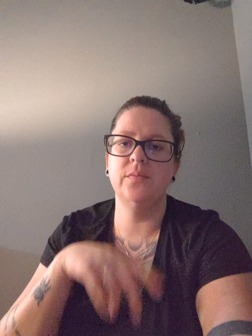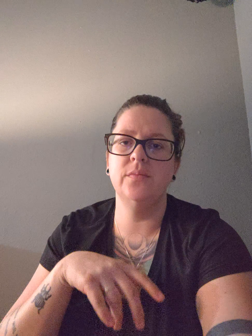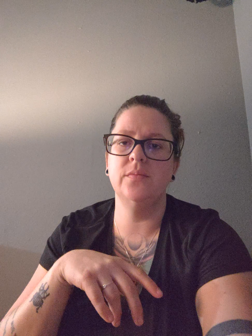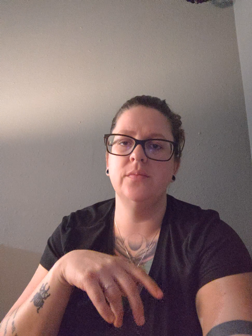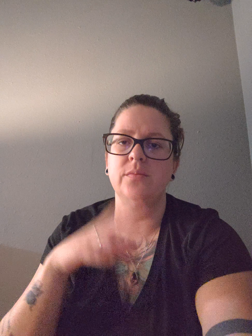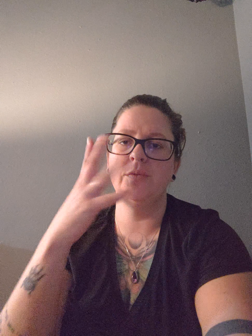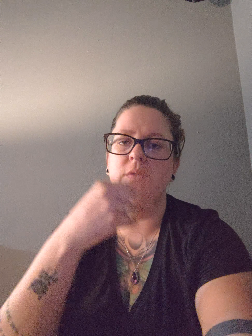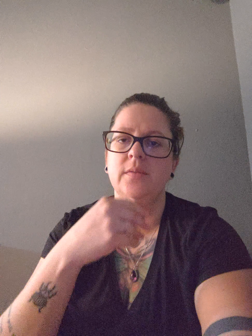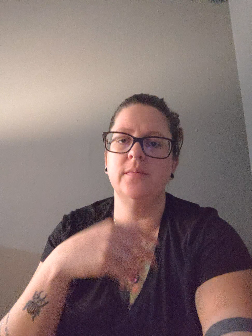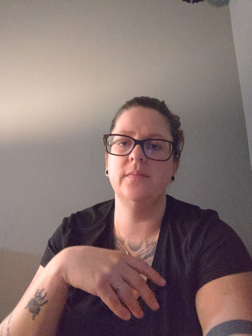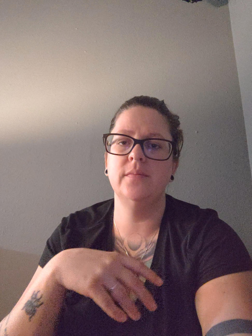pretty